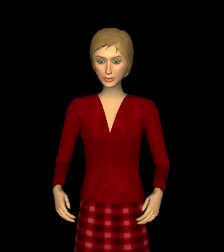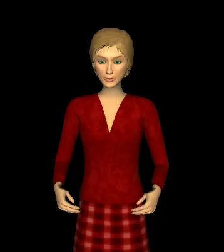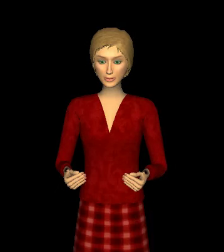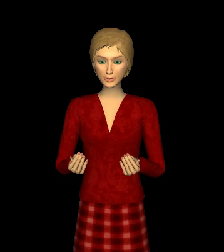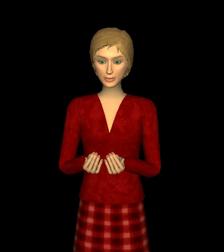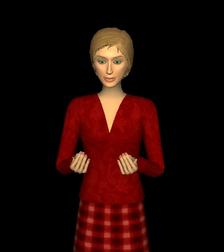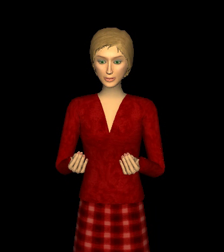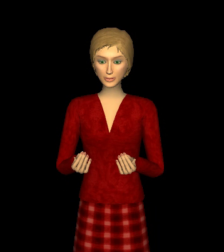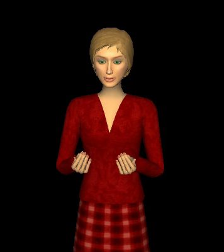أين